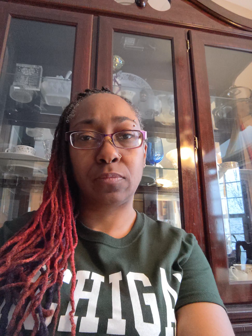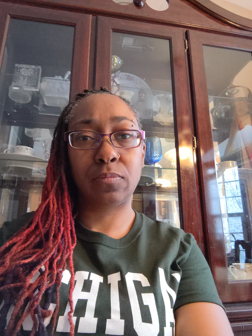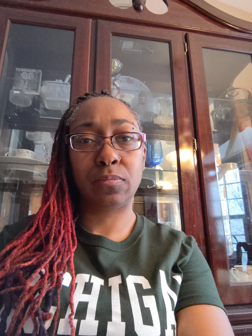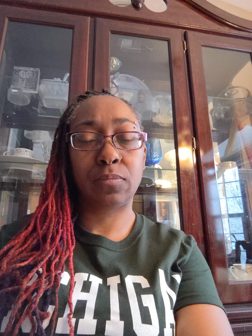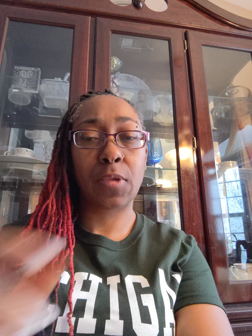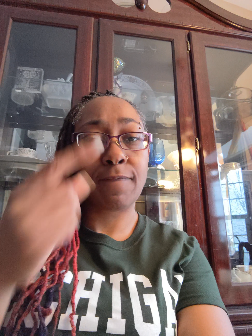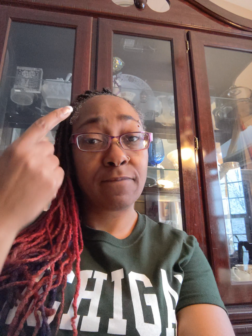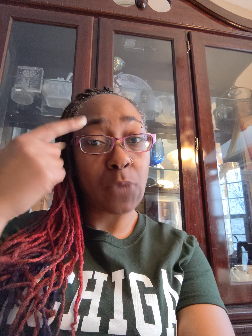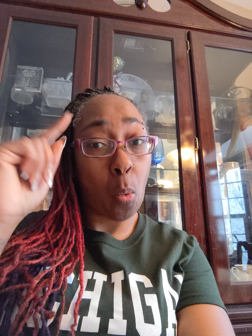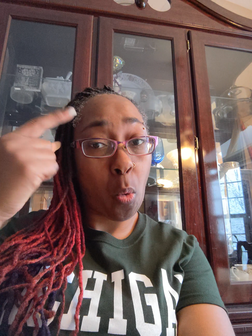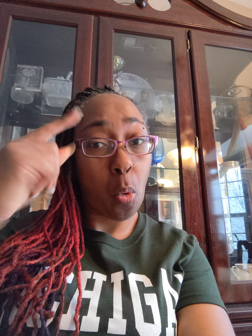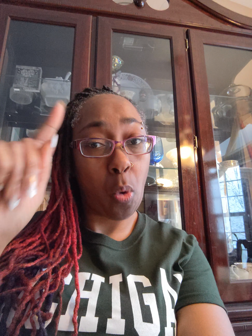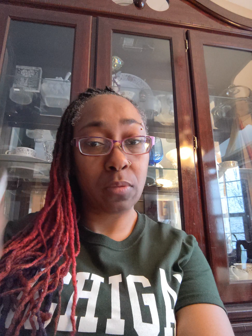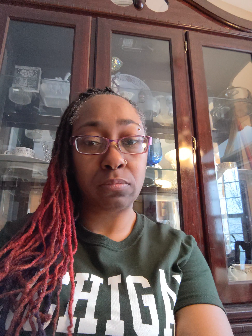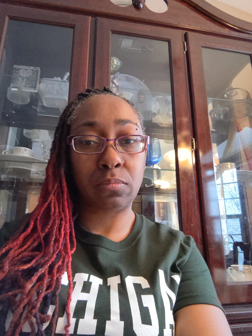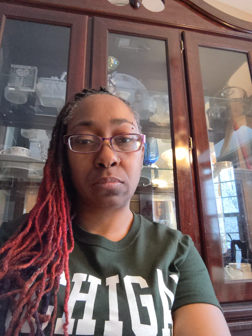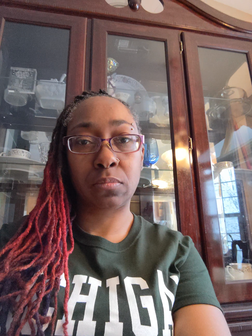for